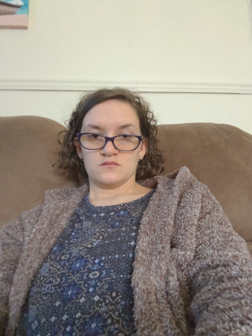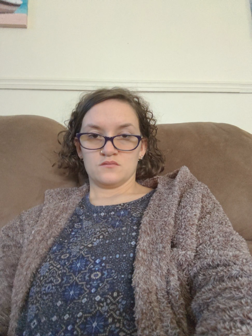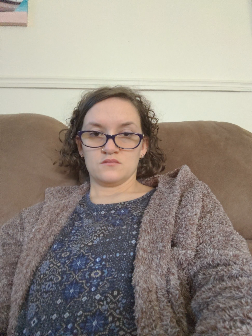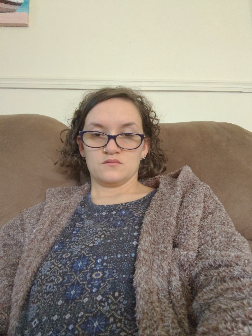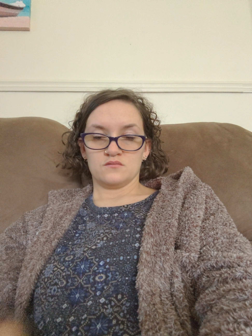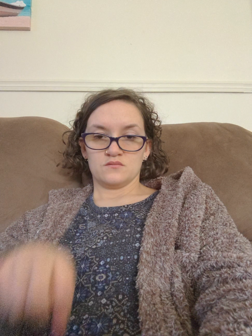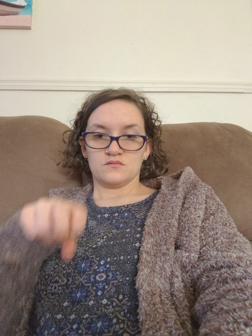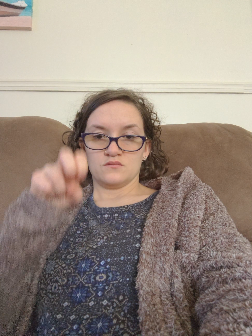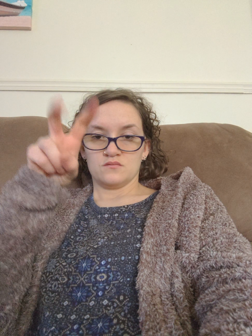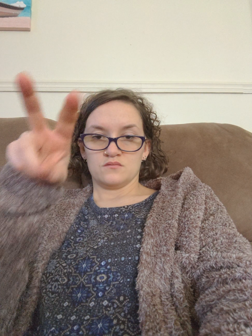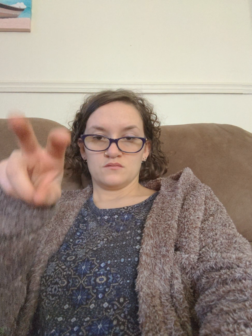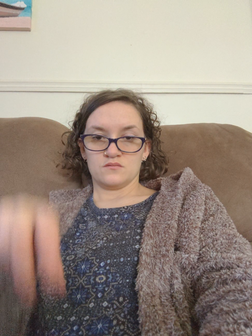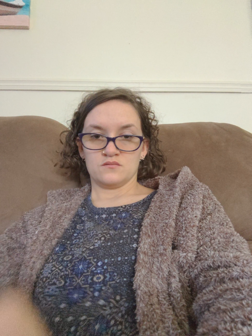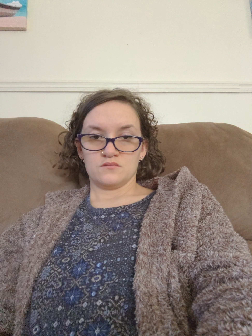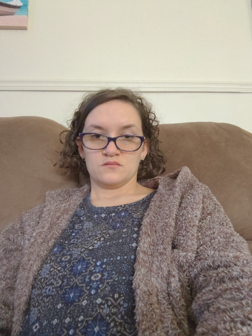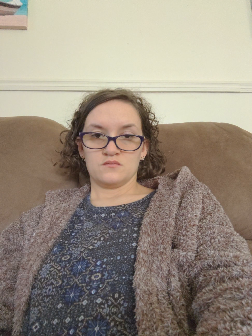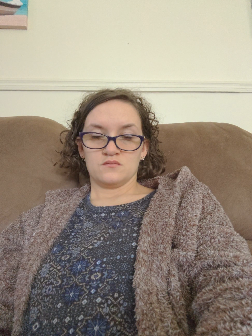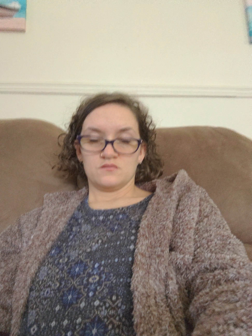jump